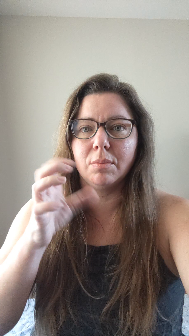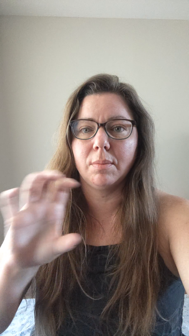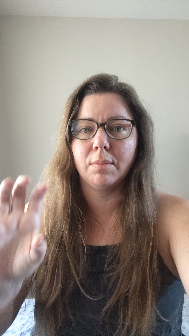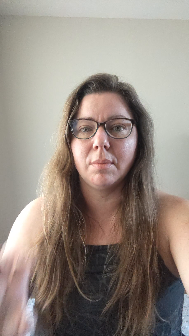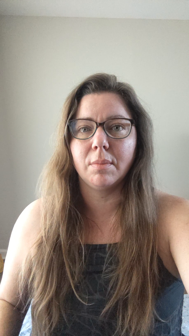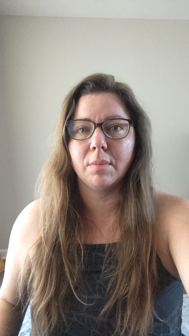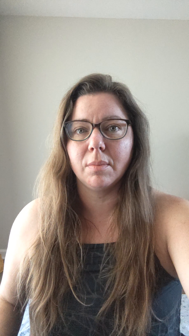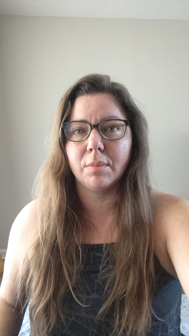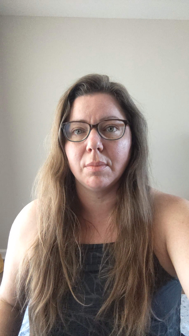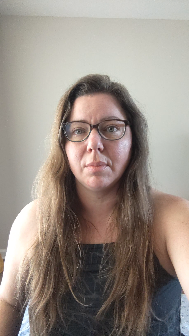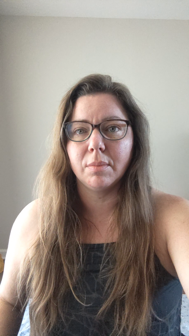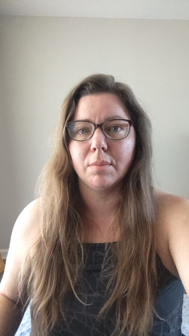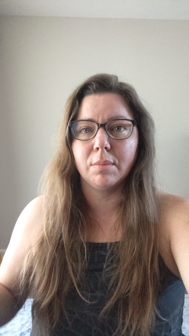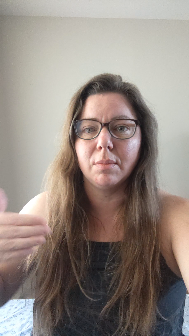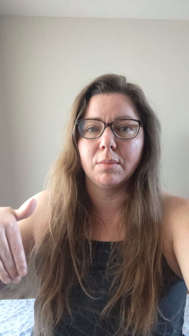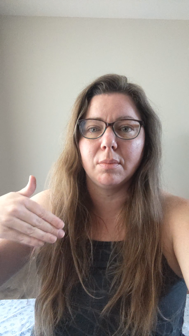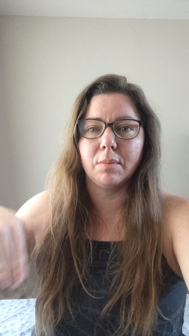shorts